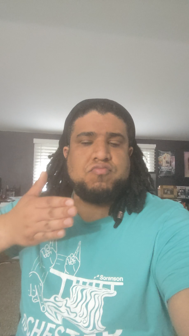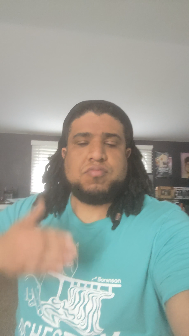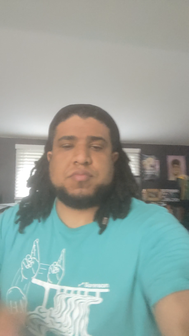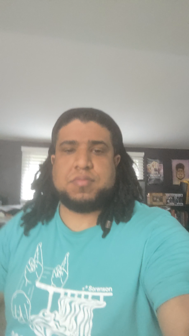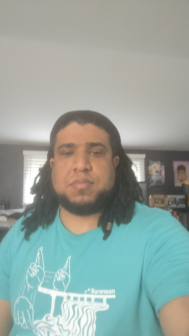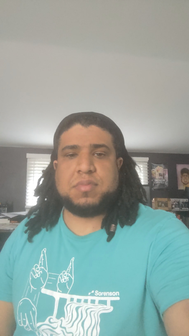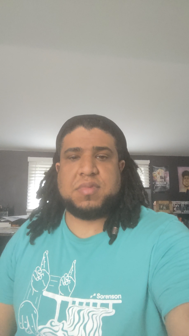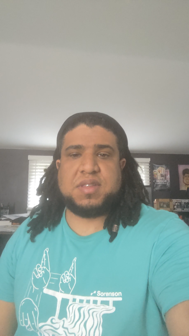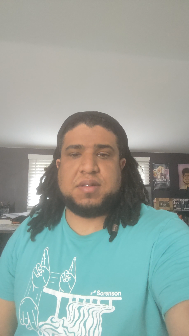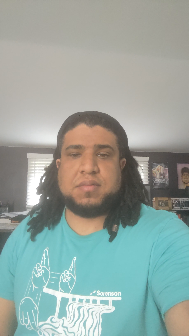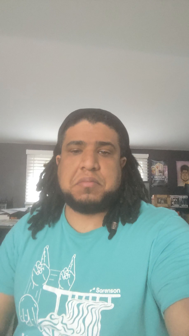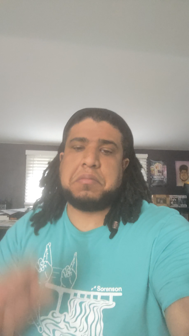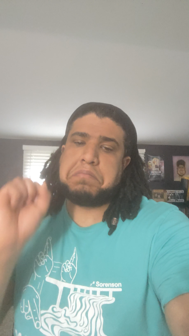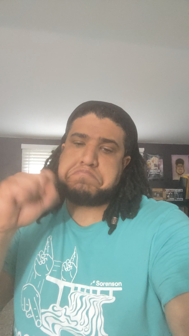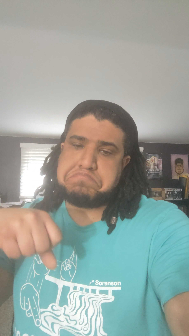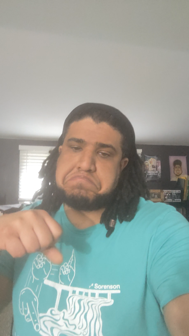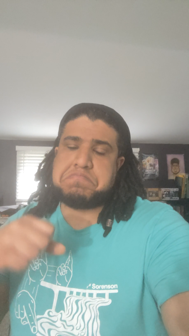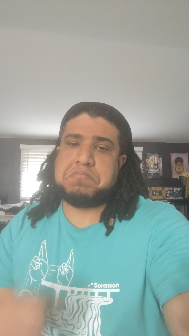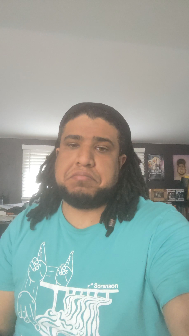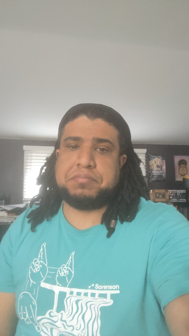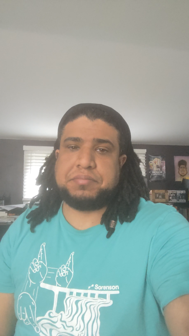could